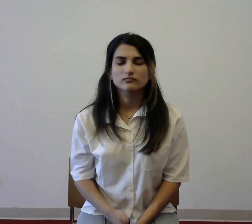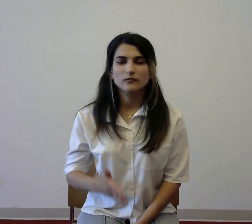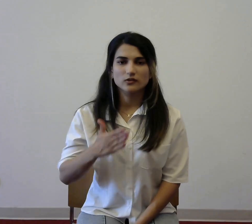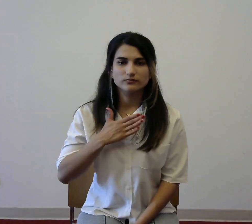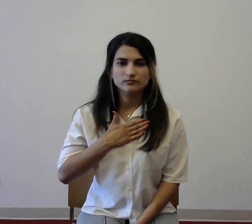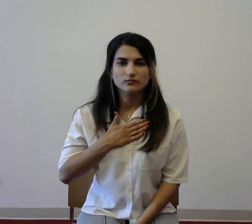mən